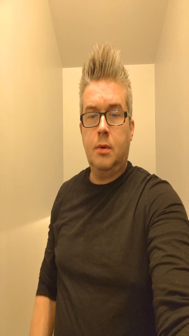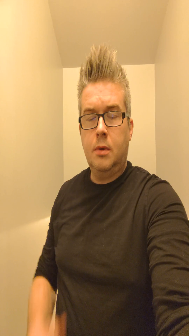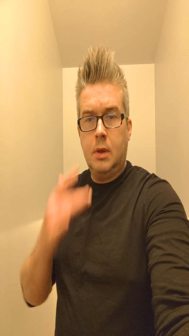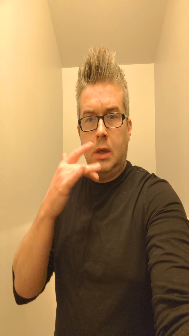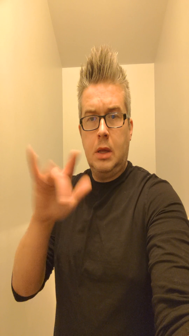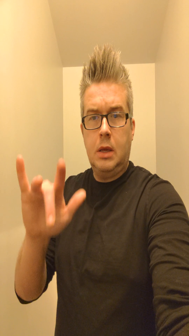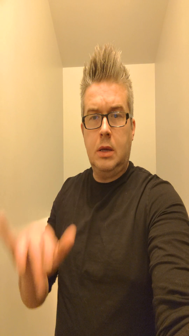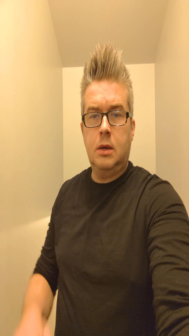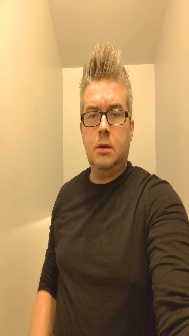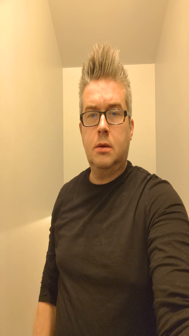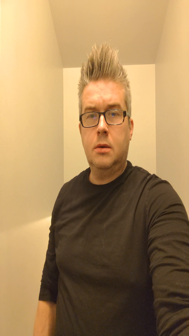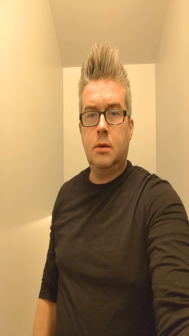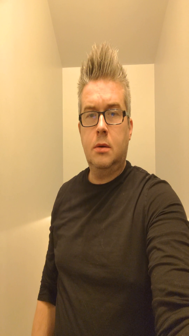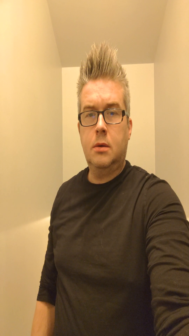empty